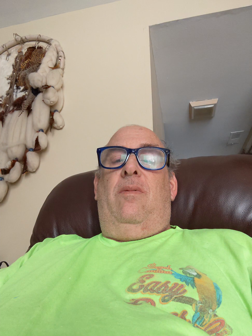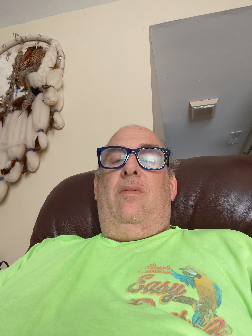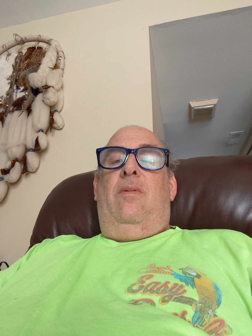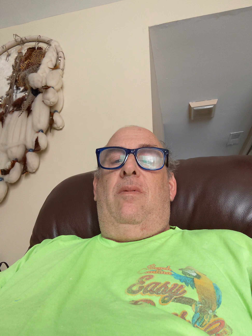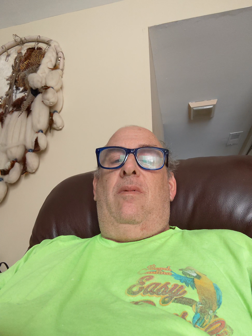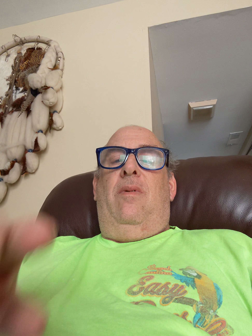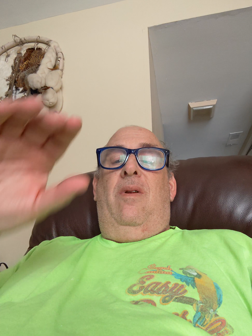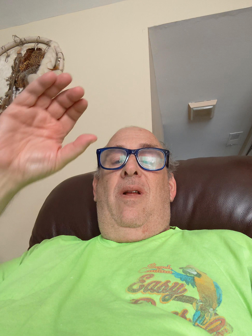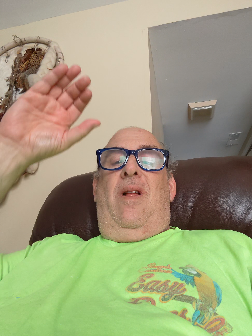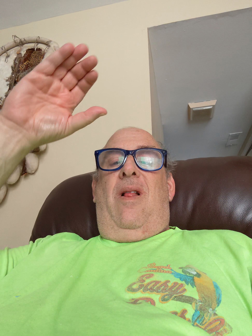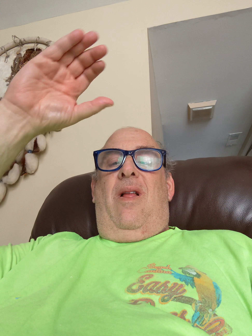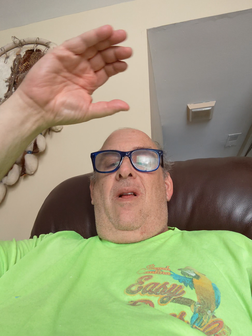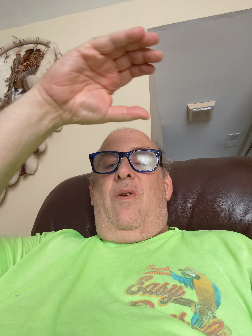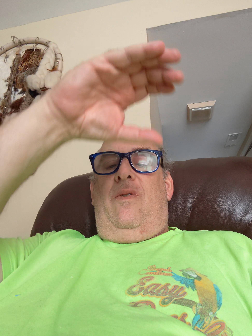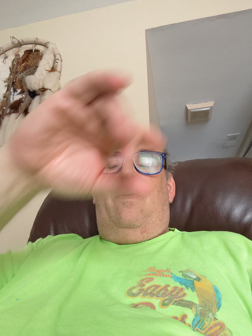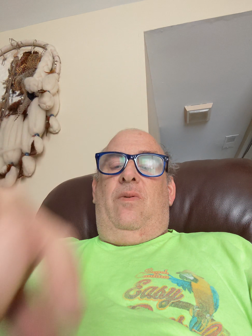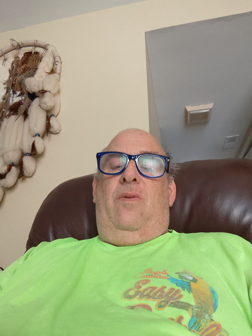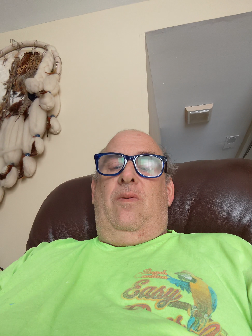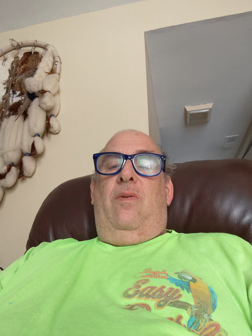cloud